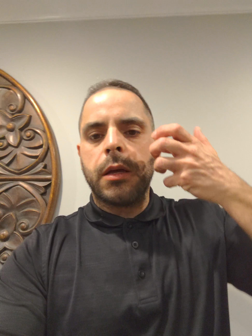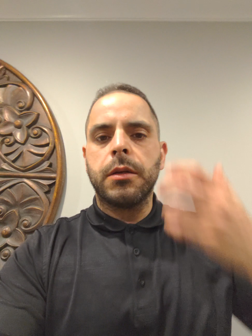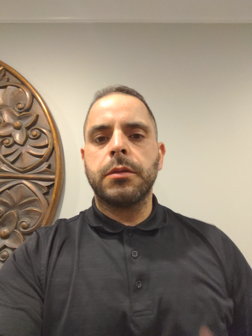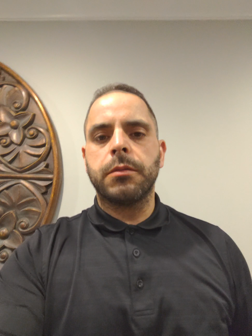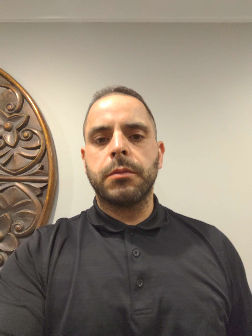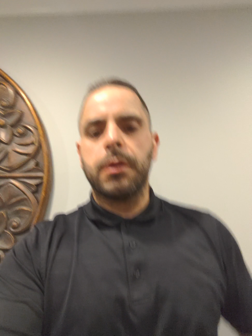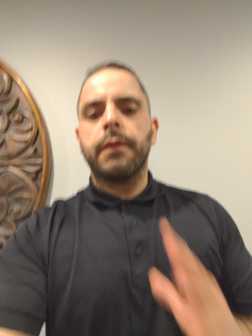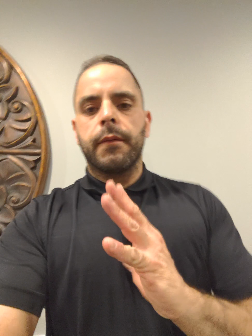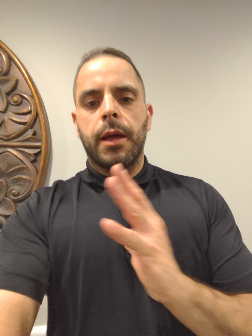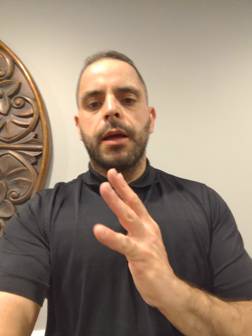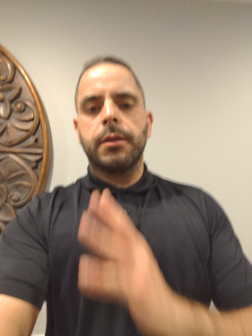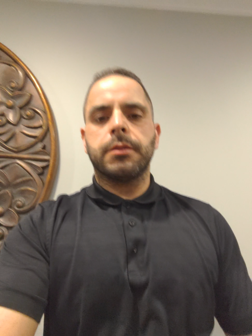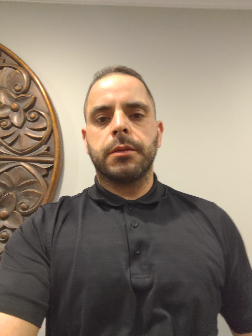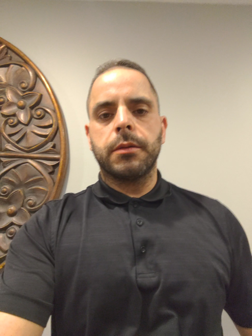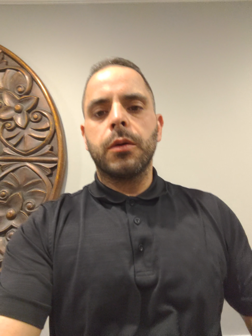fine